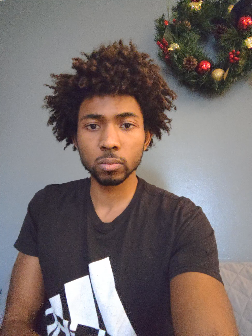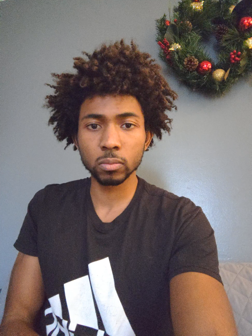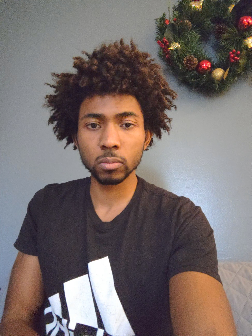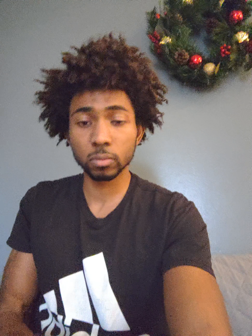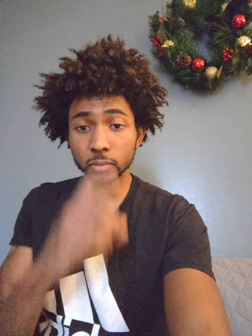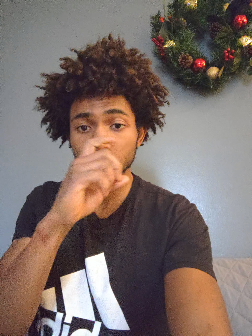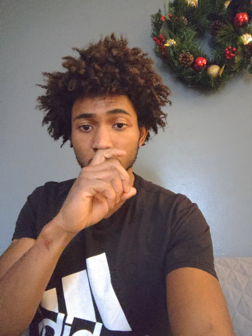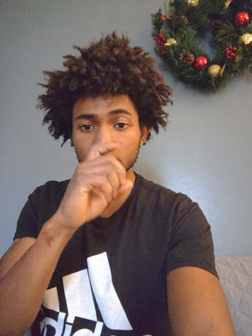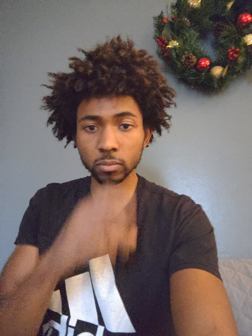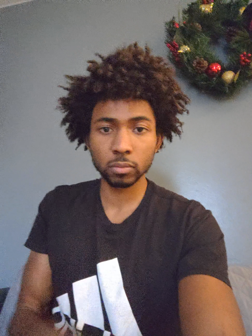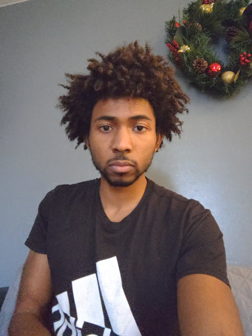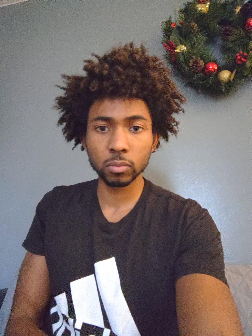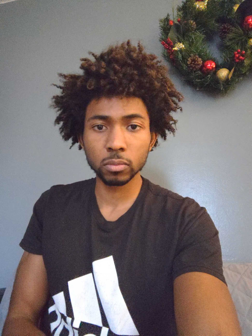doll